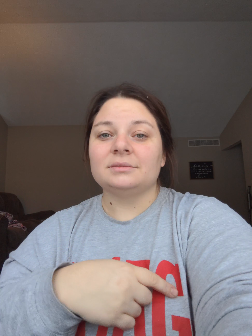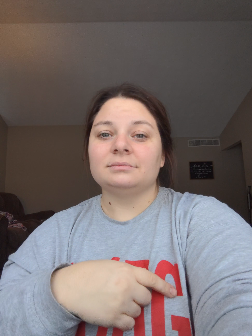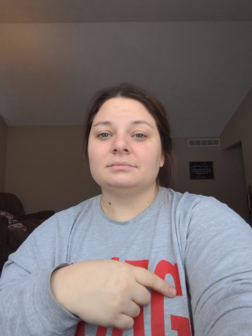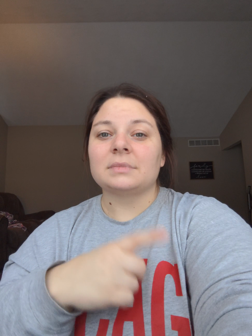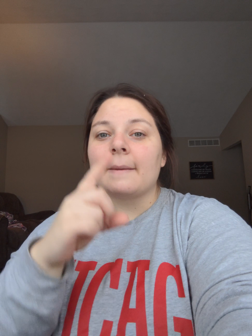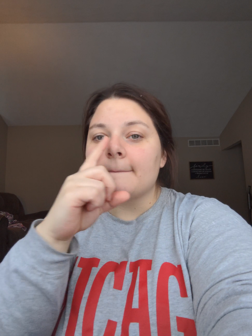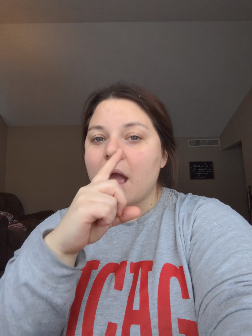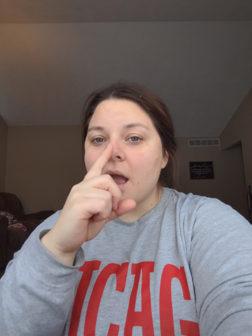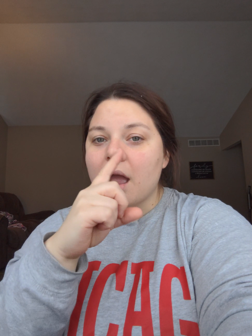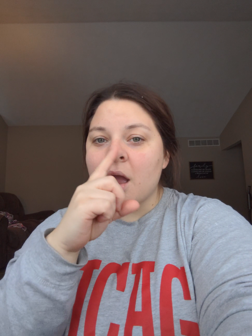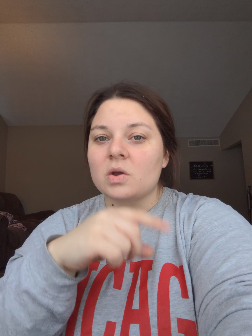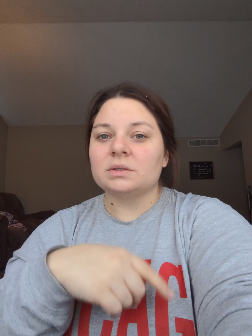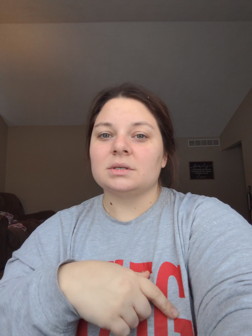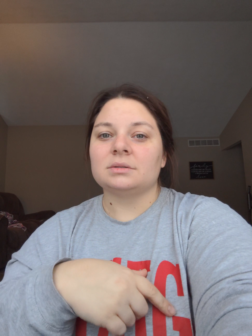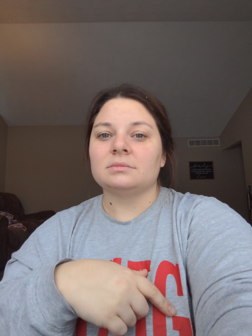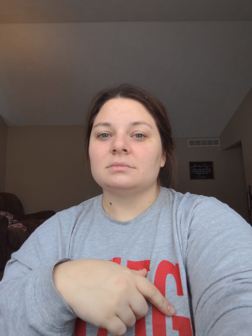mouse